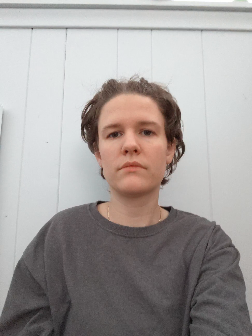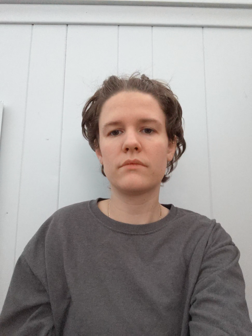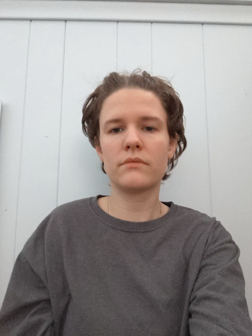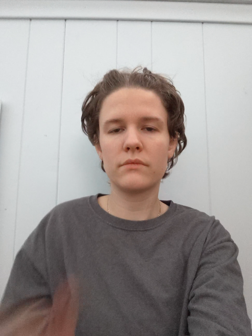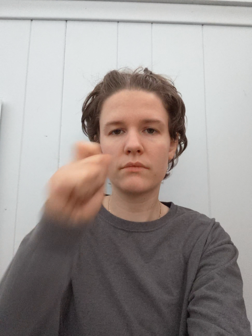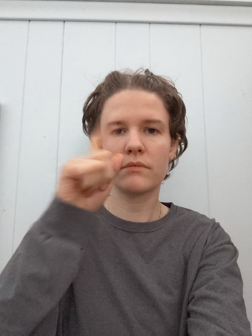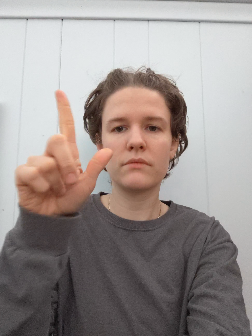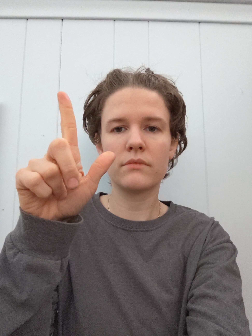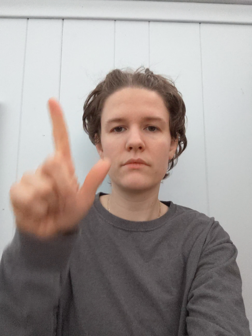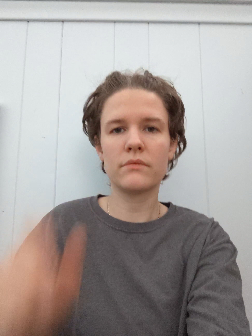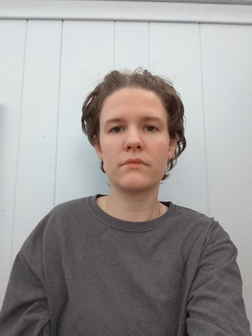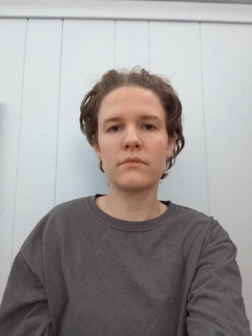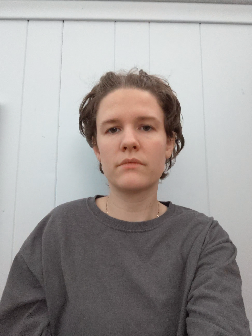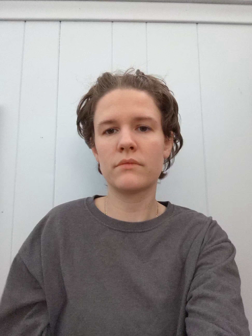wake